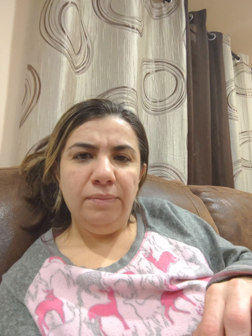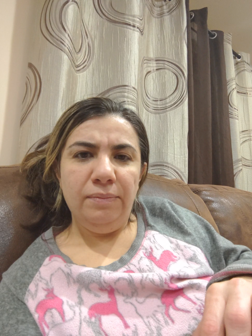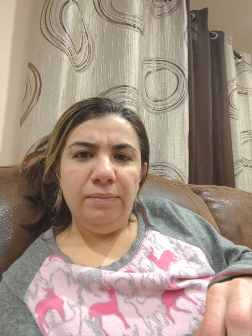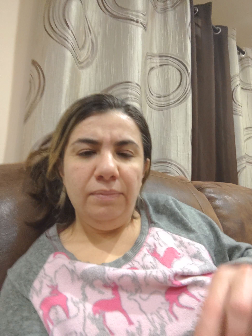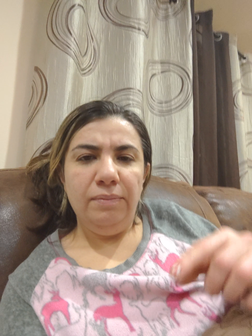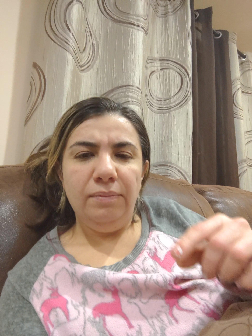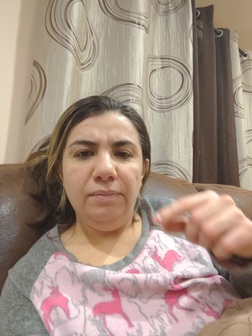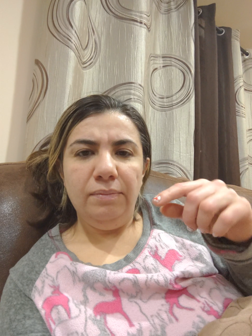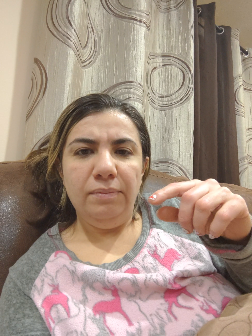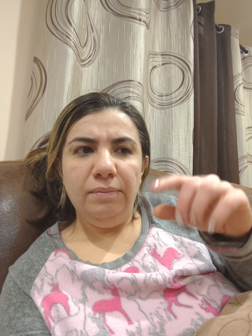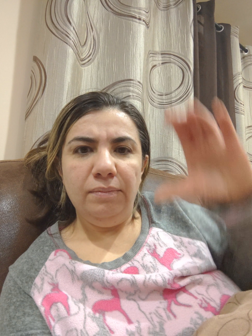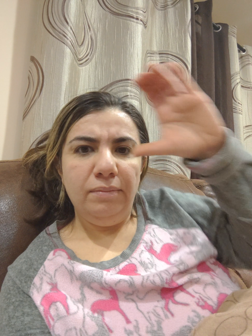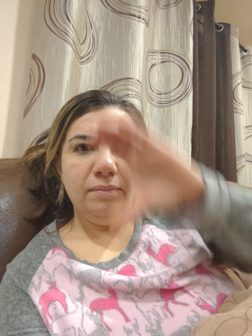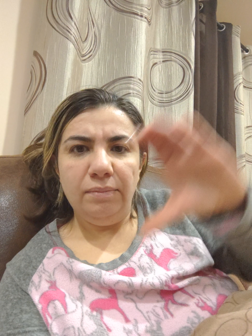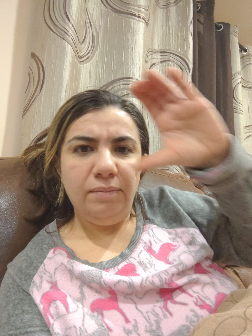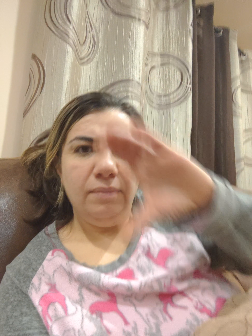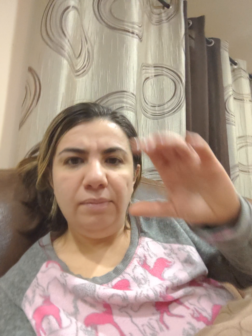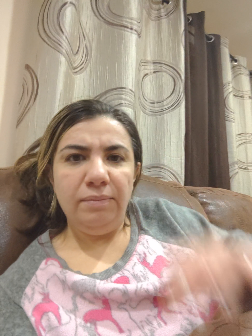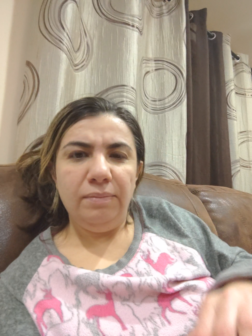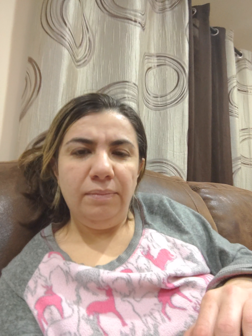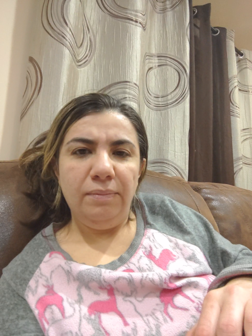look